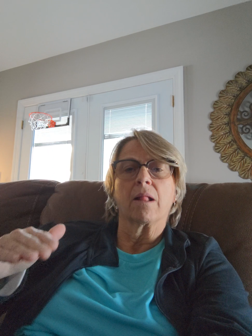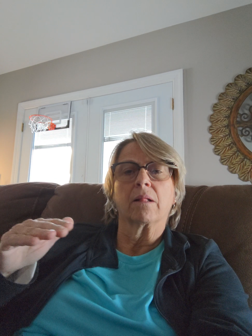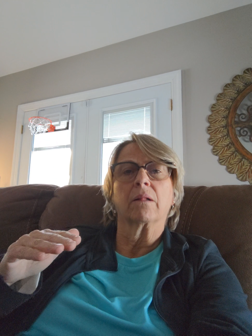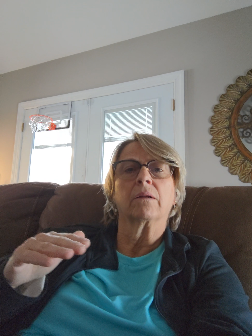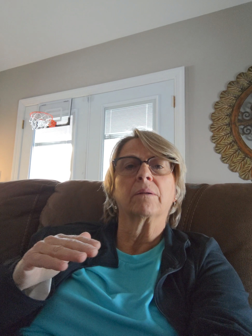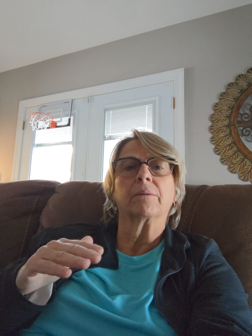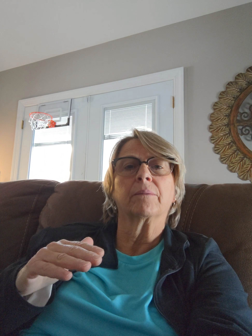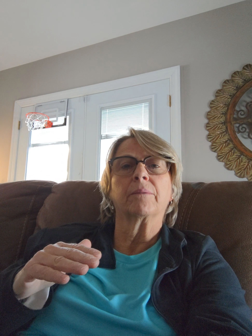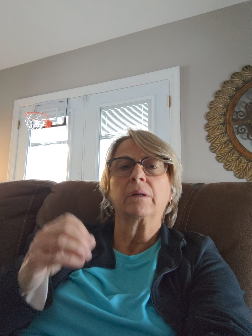child